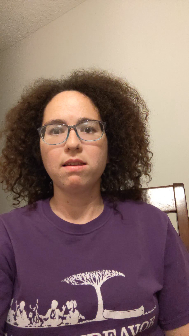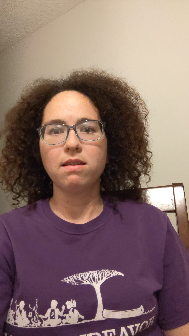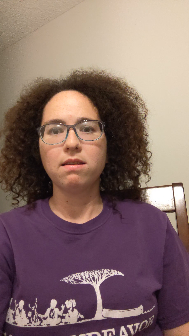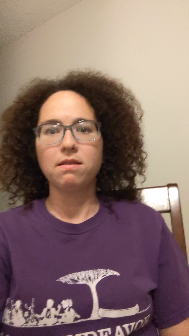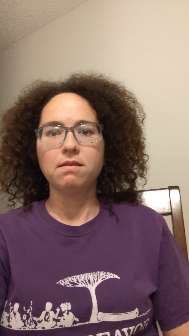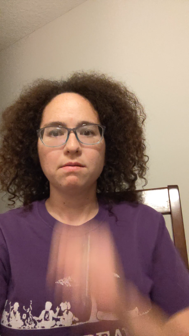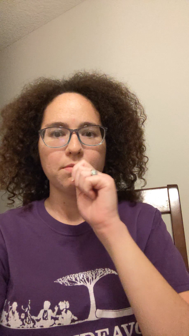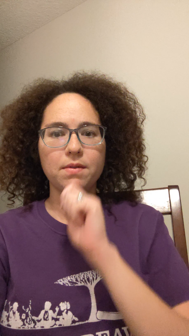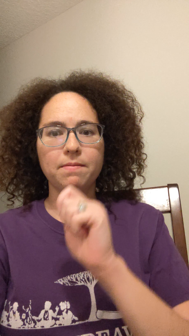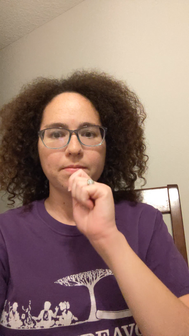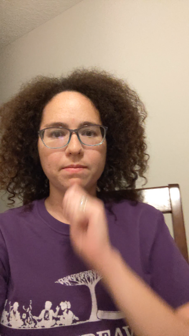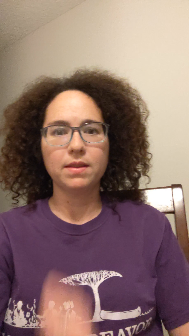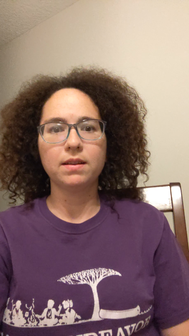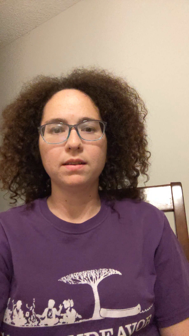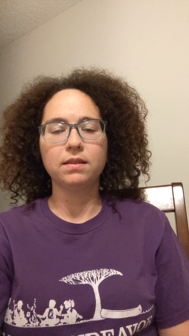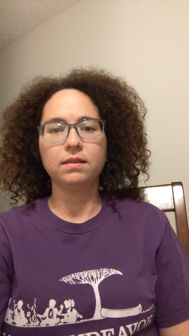popsicle